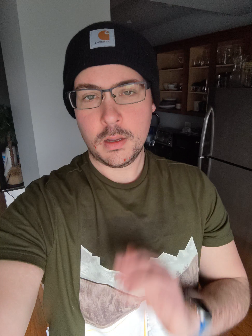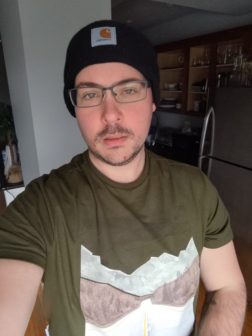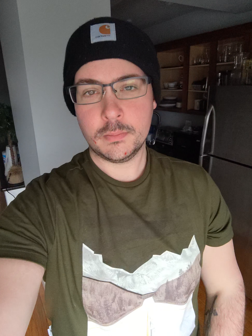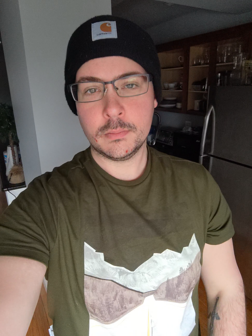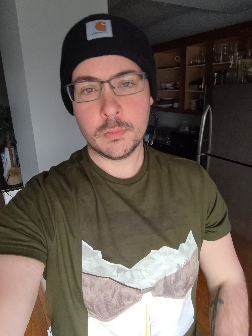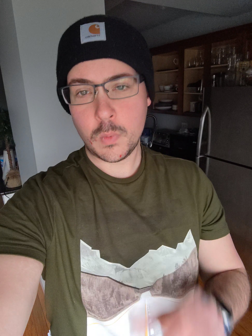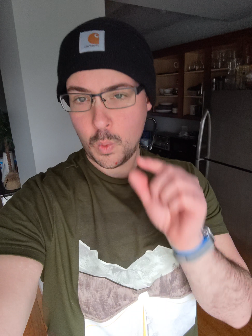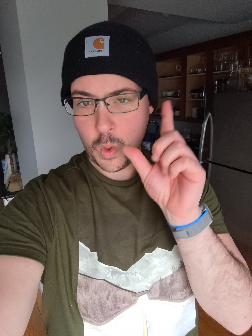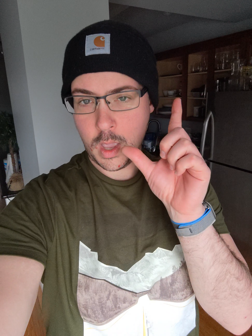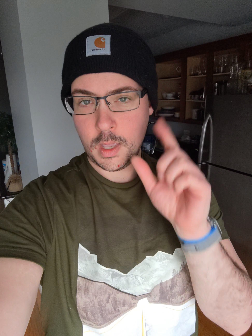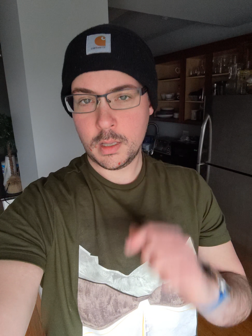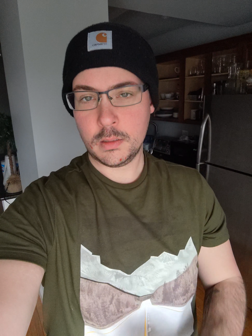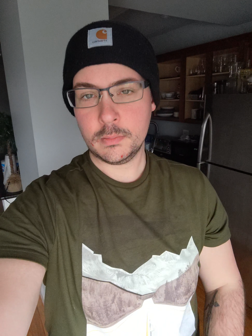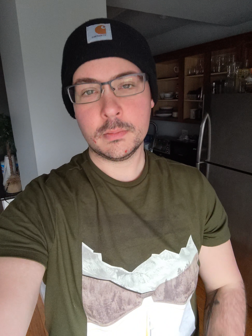wake